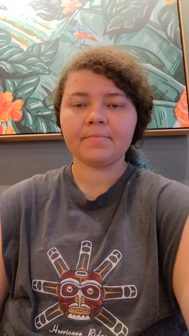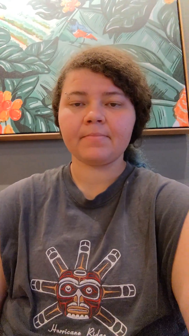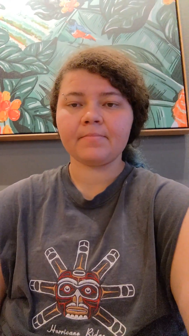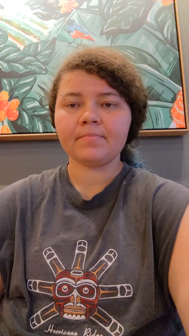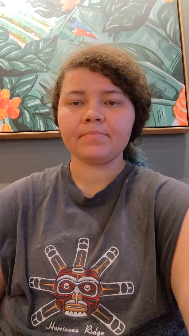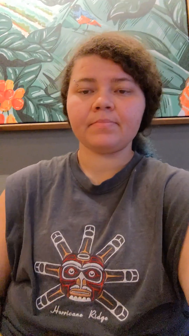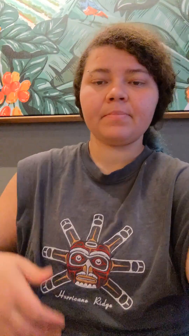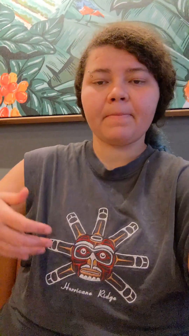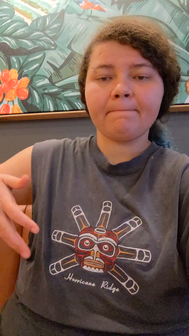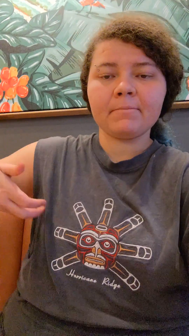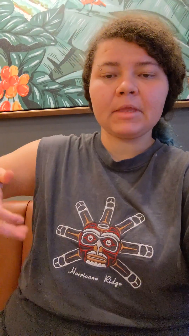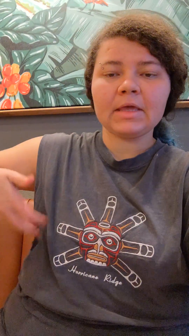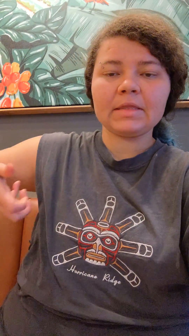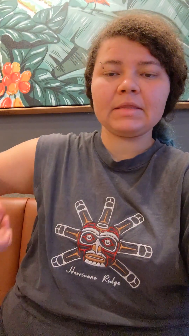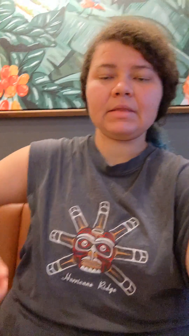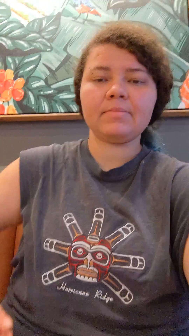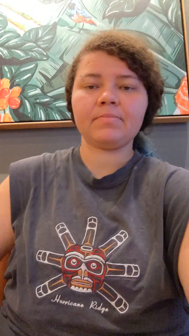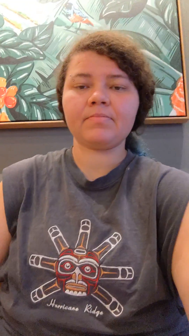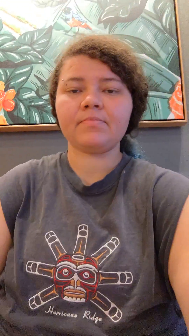monkey